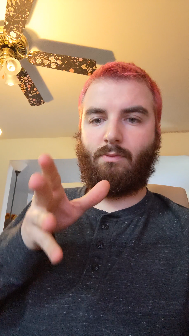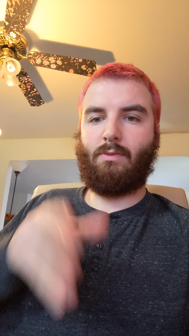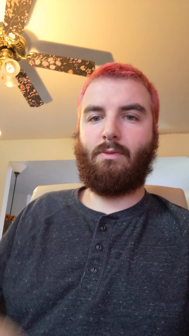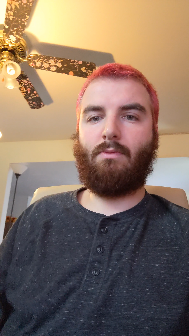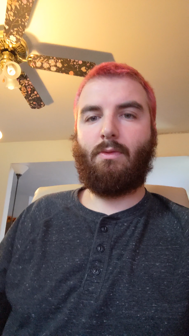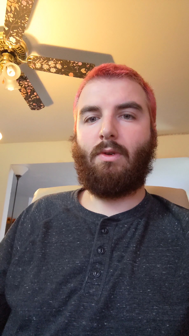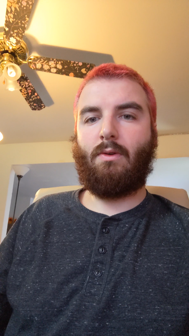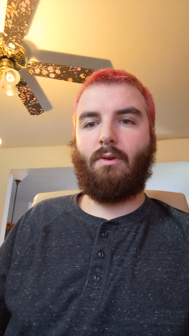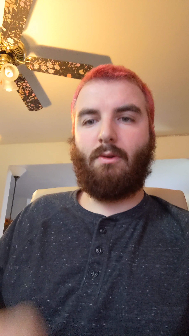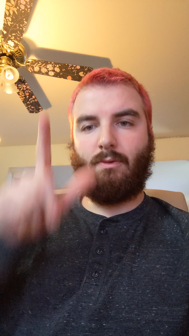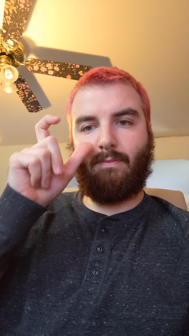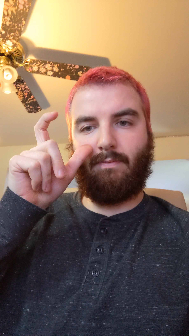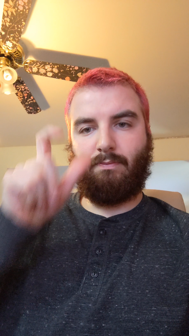camera